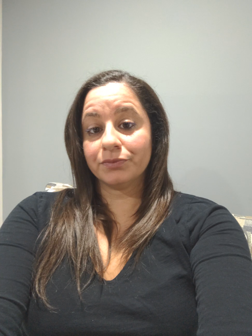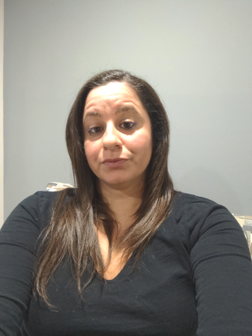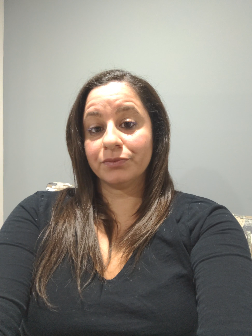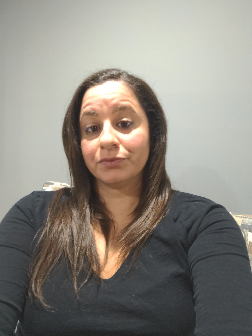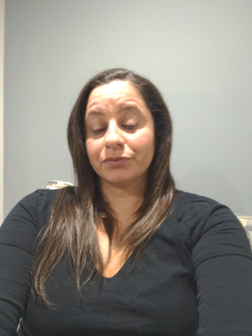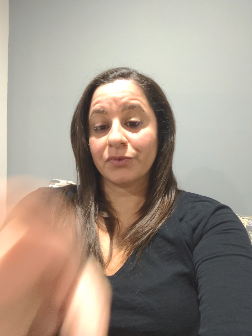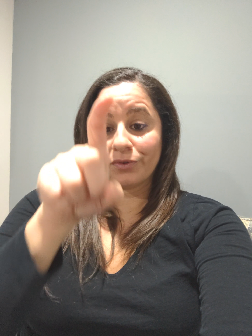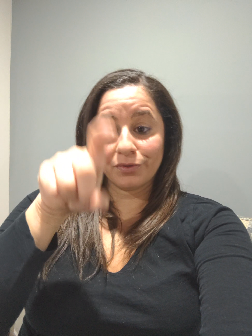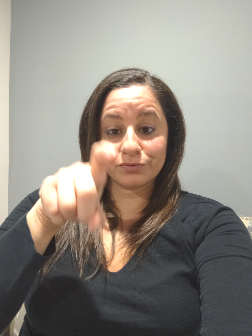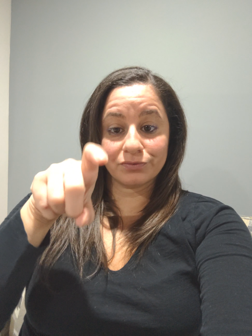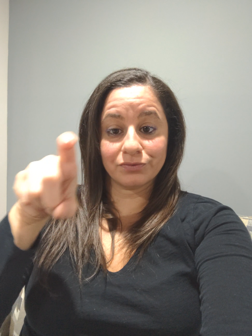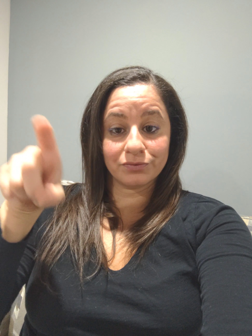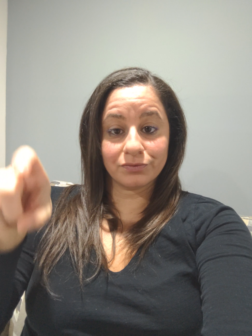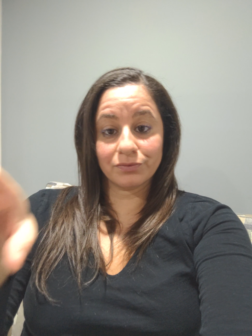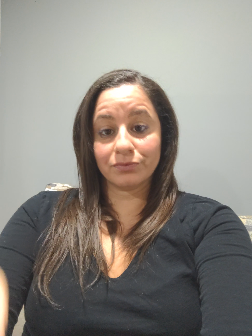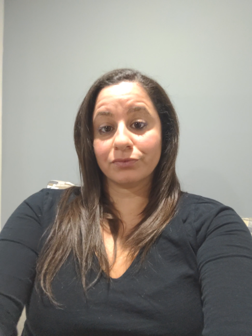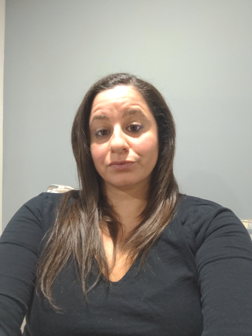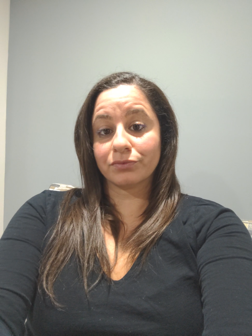closet